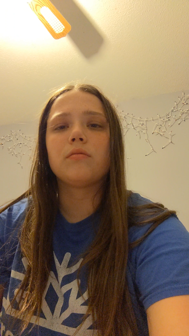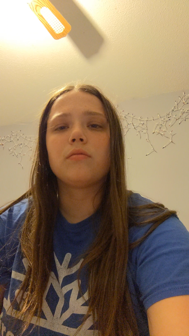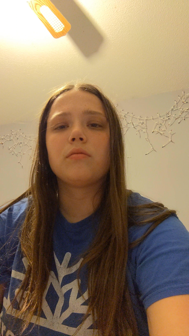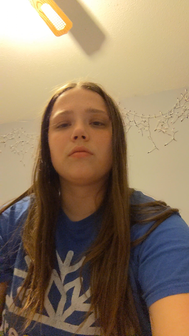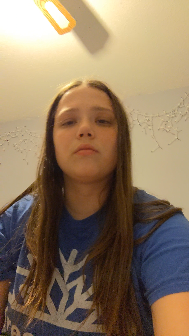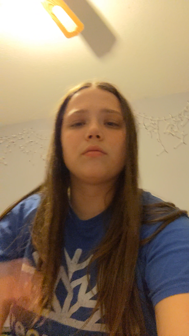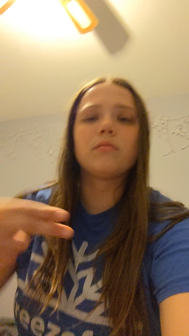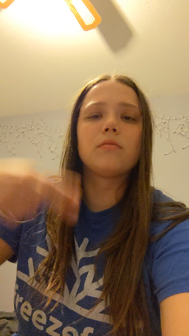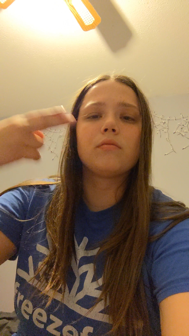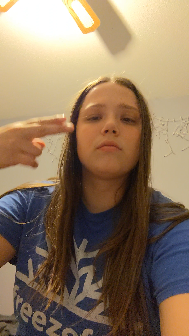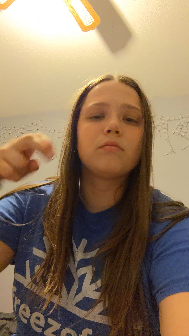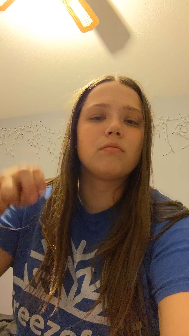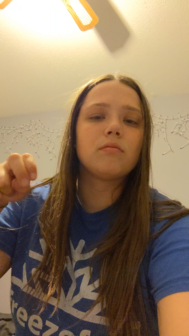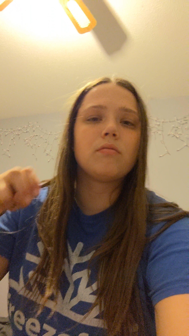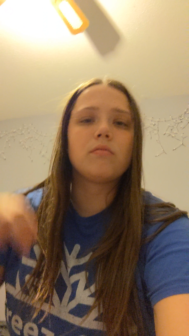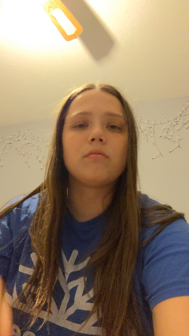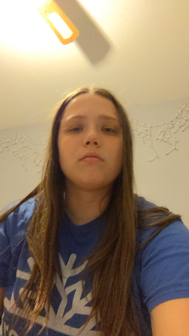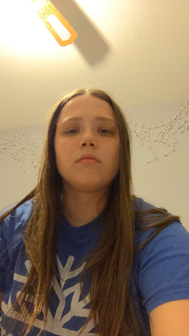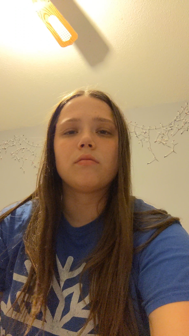high chair